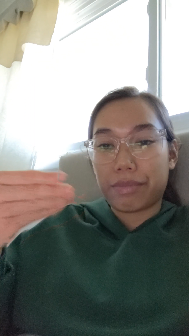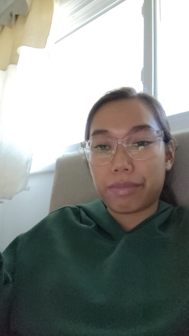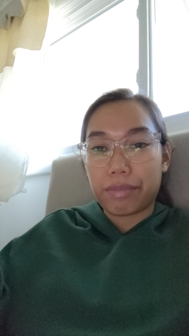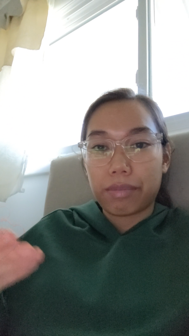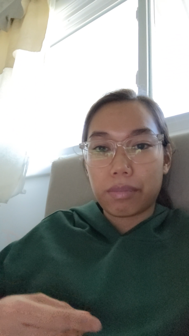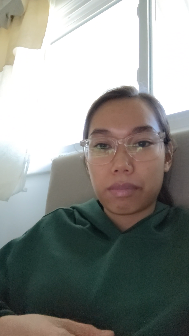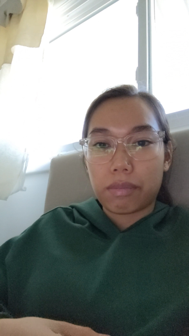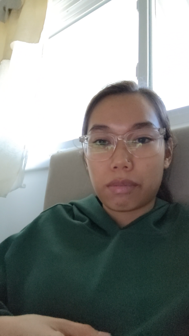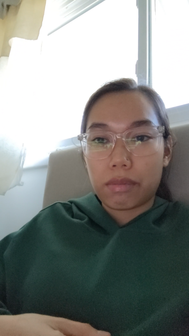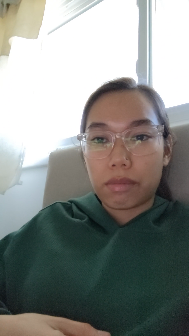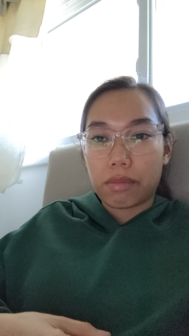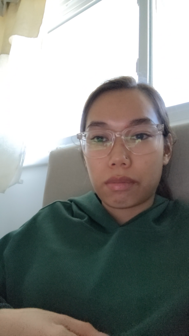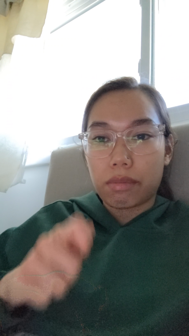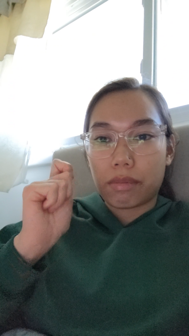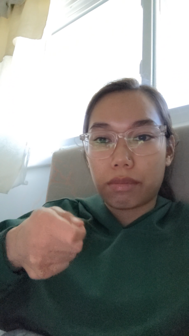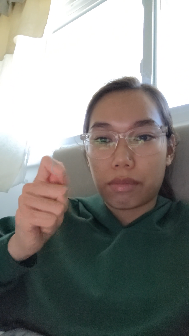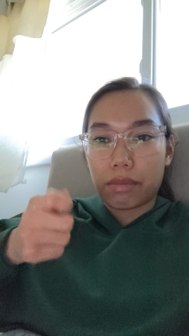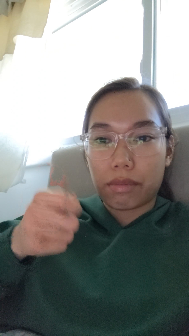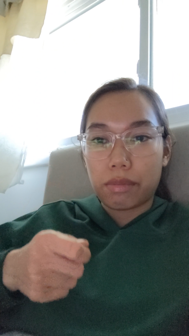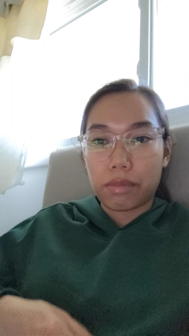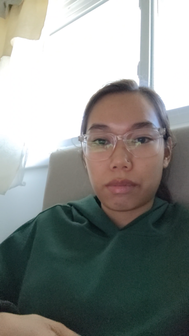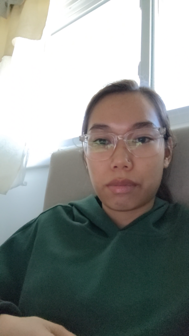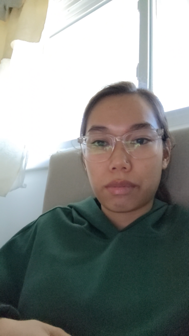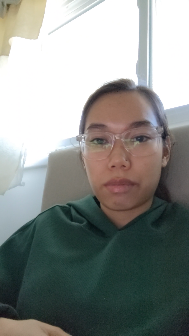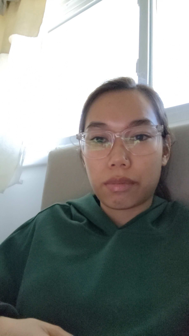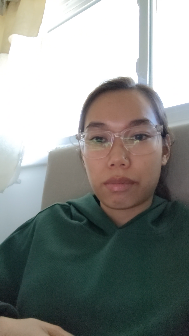cart